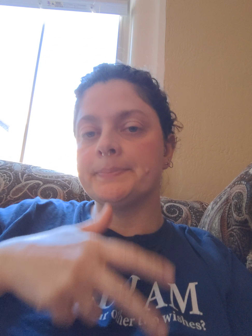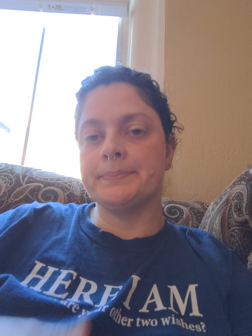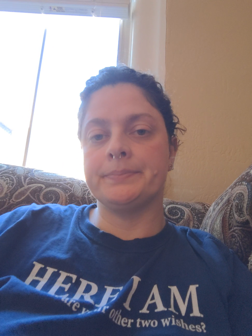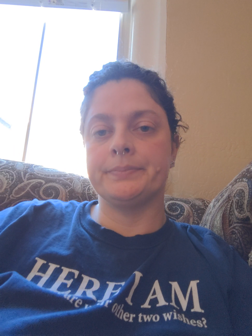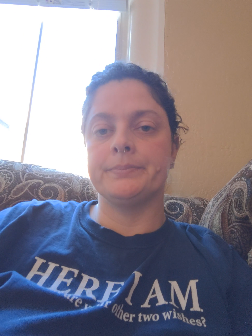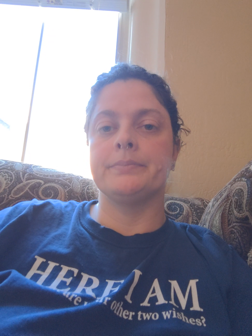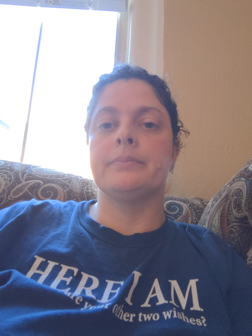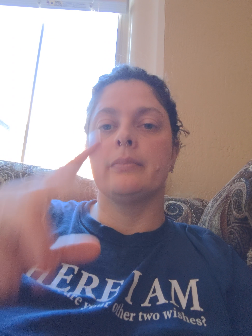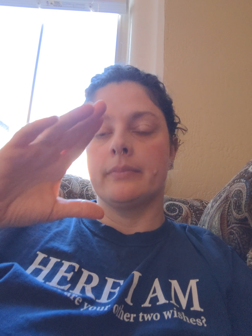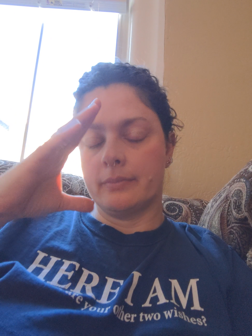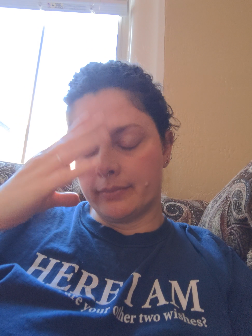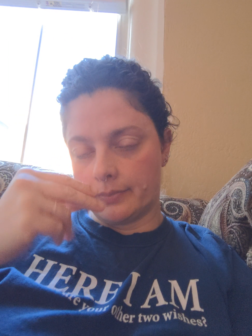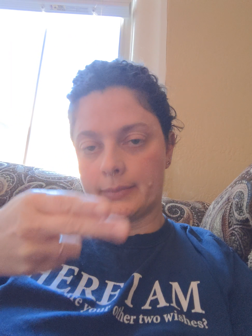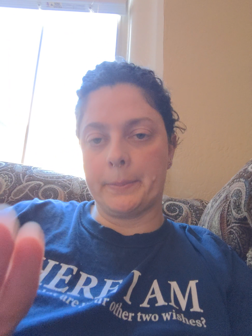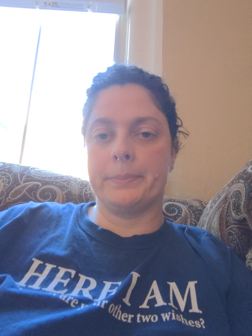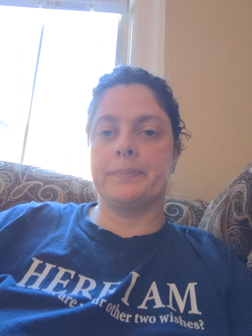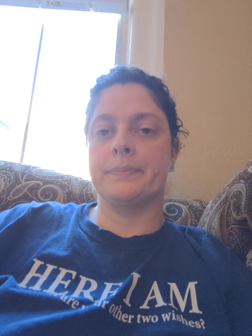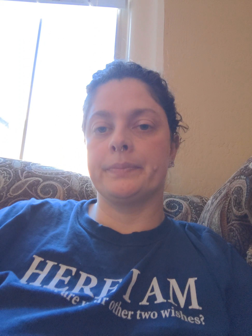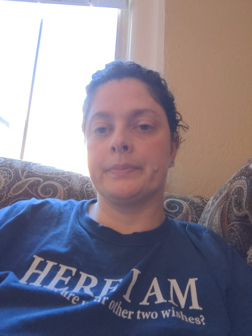nap